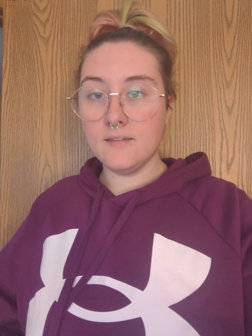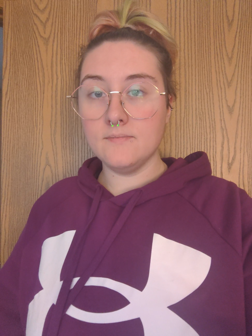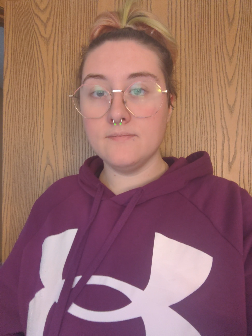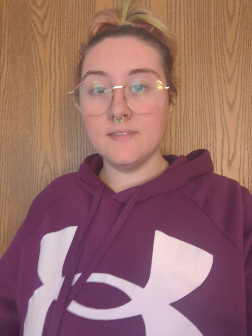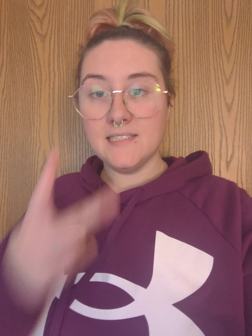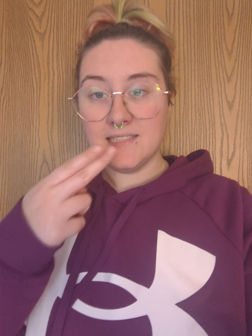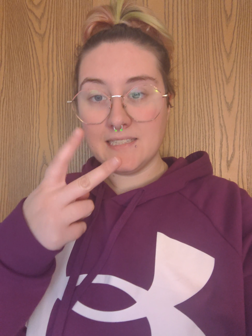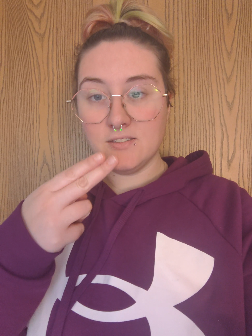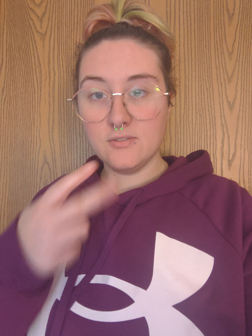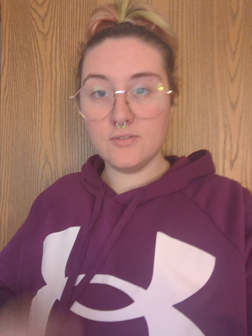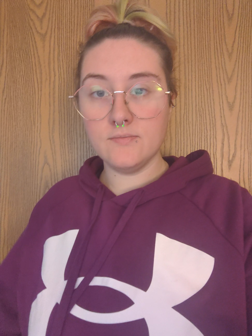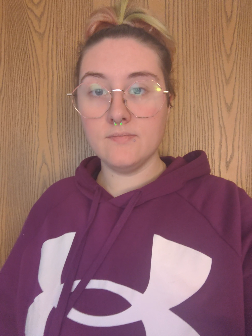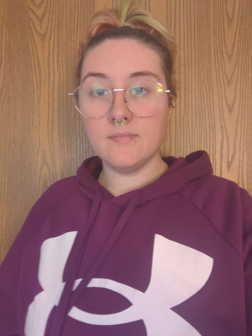scissors